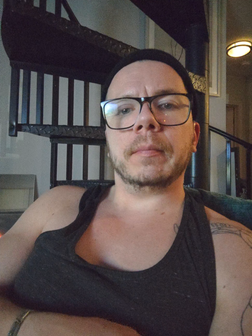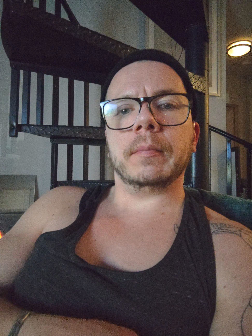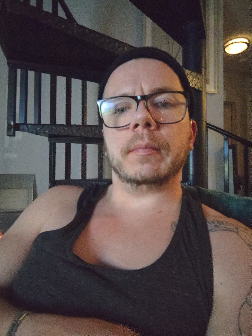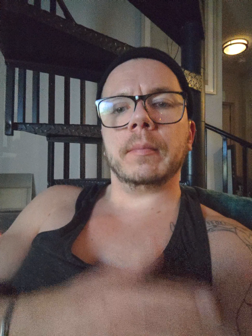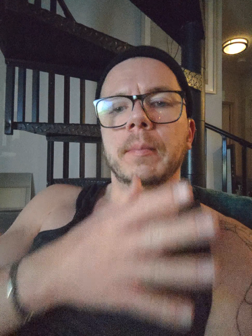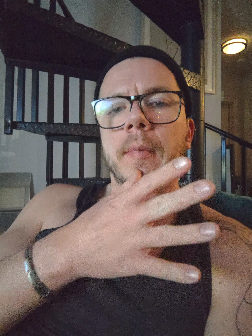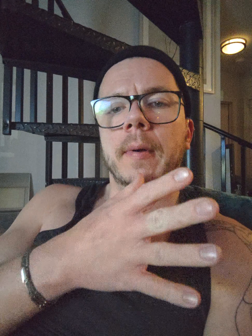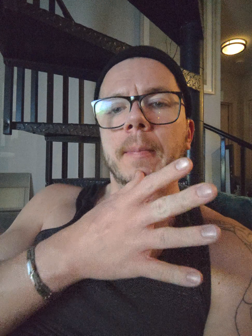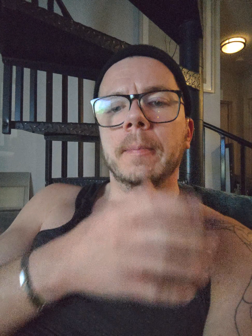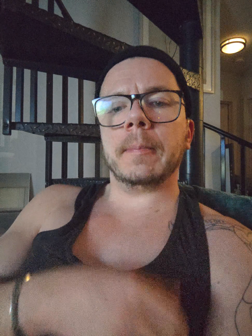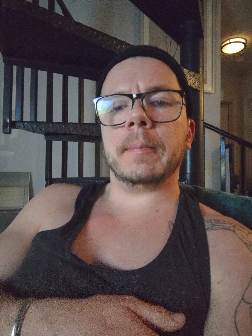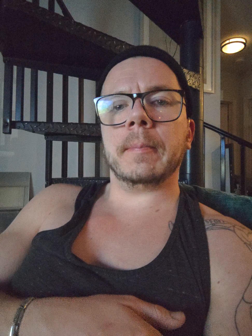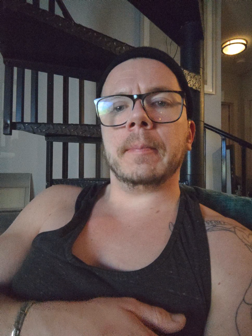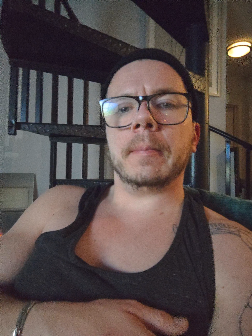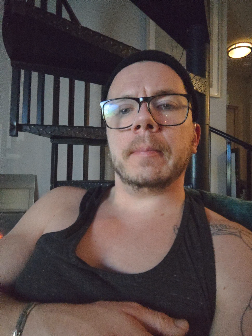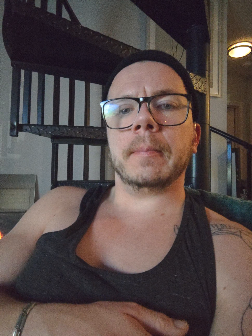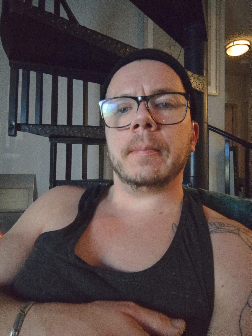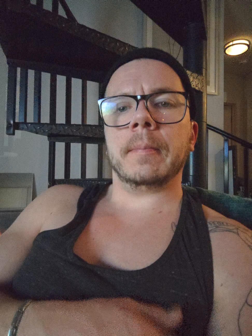mom